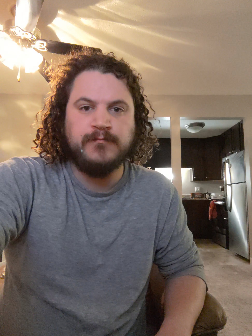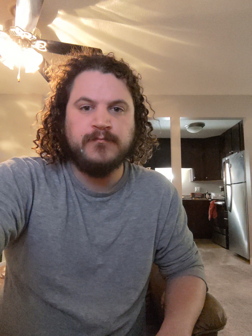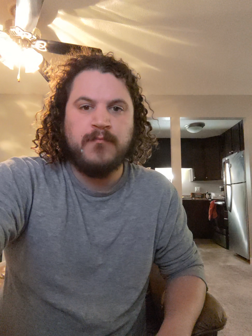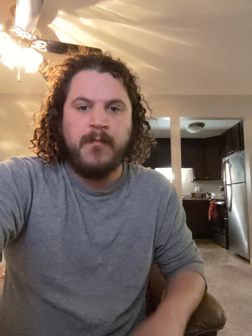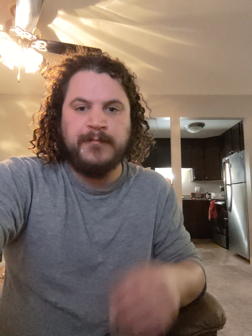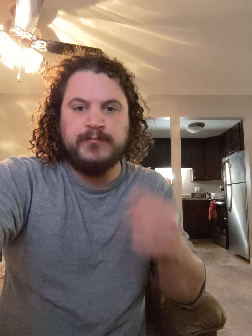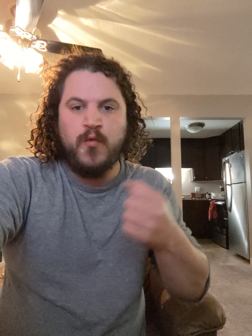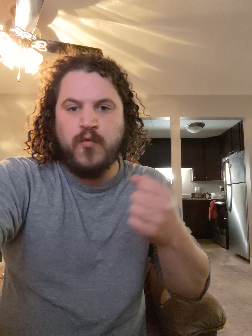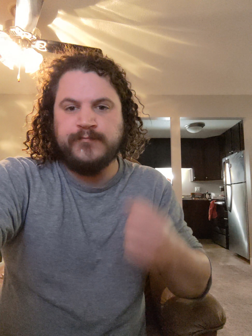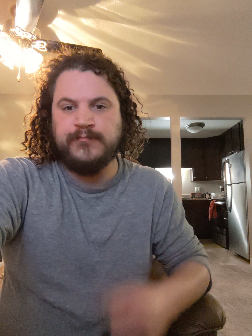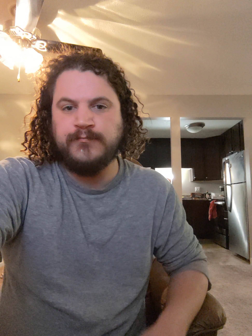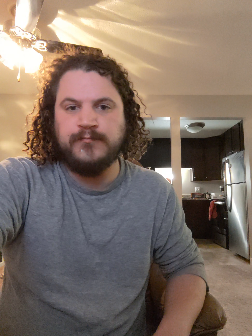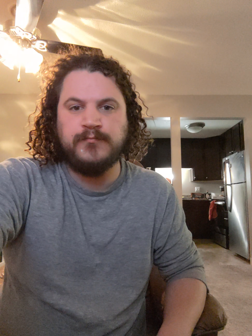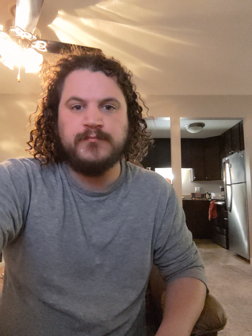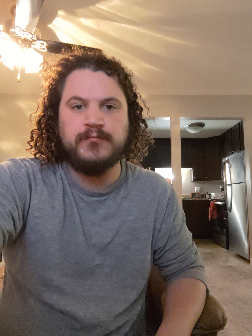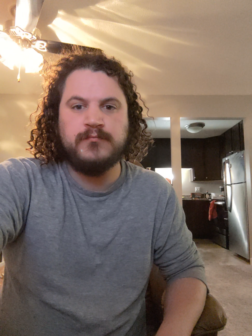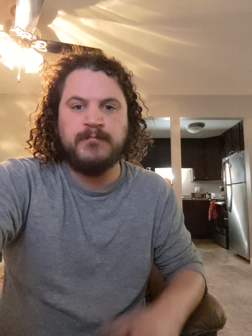car